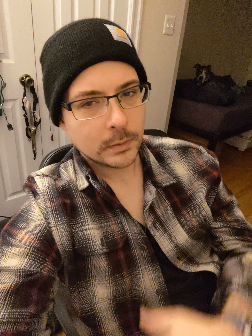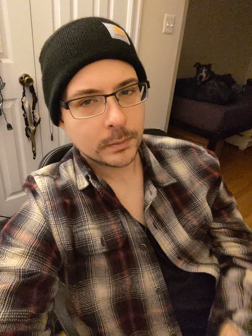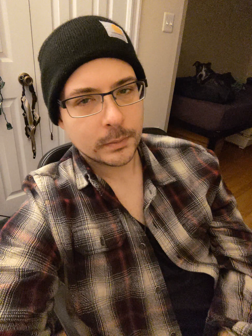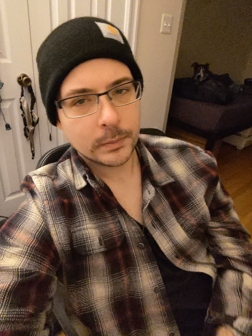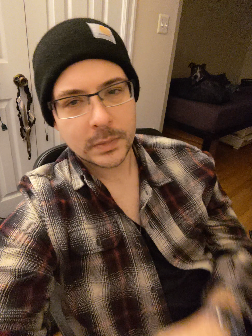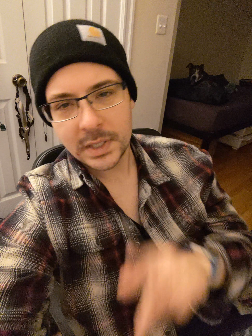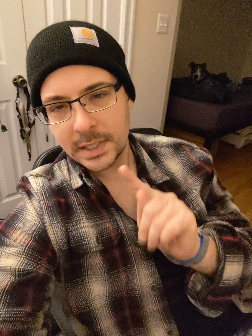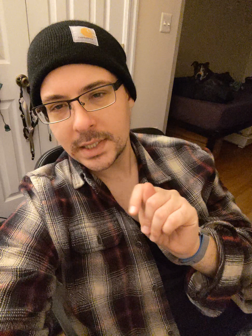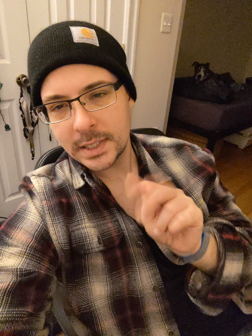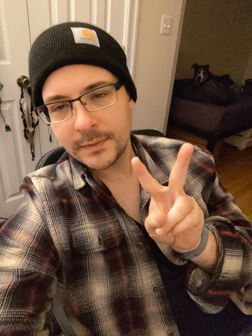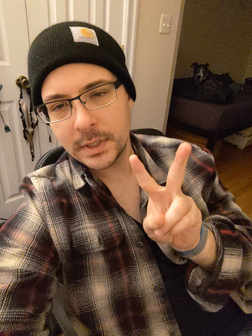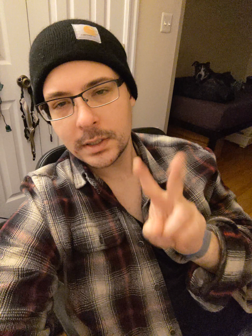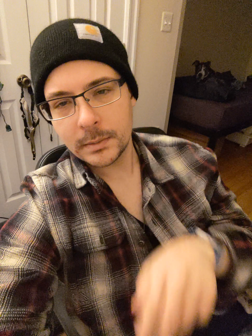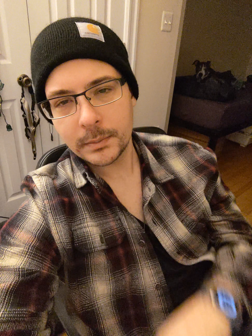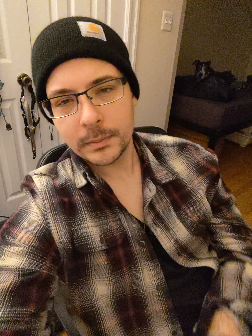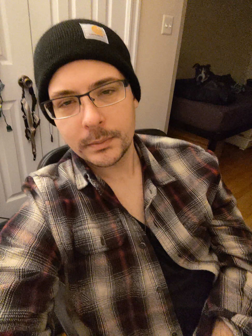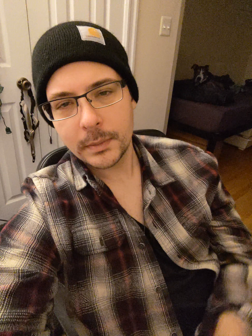TV